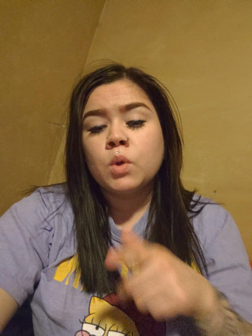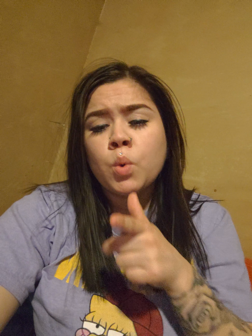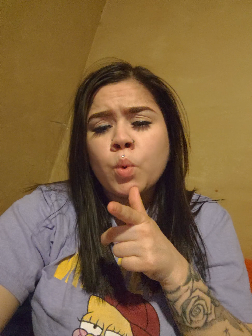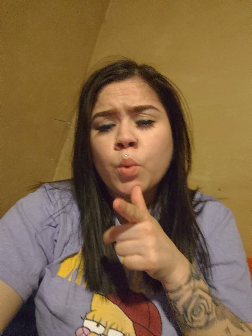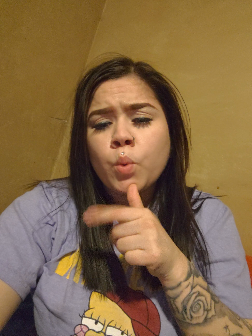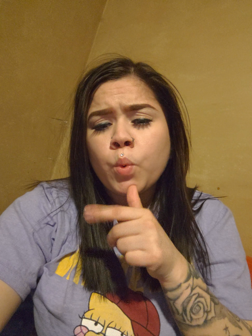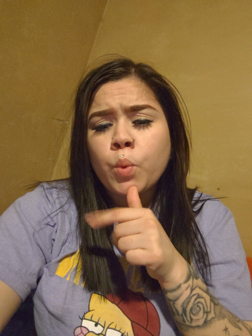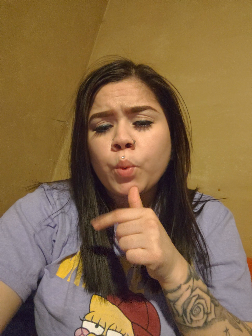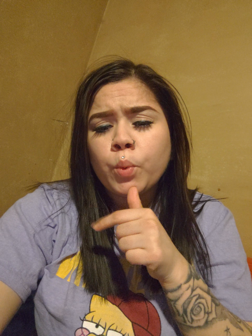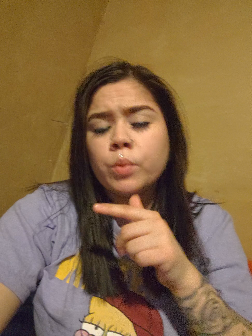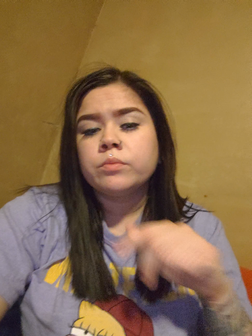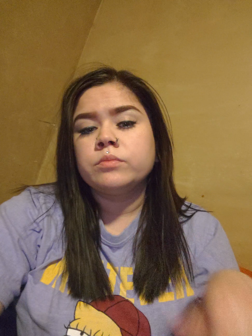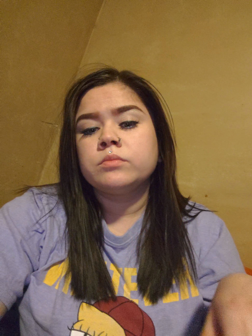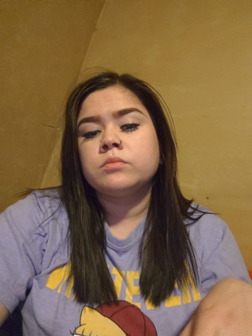who